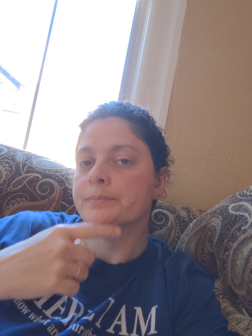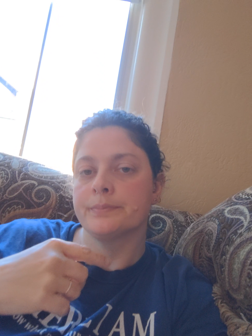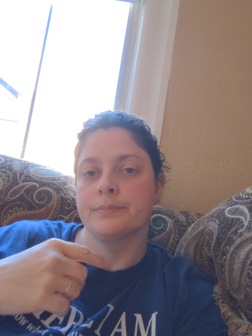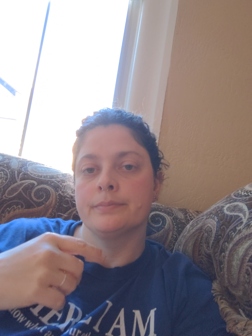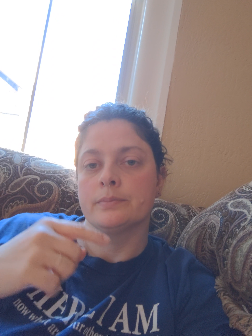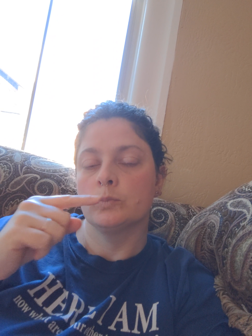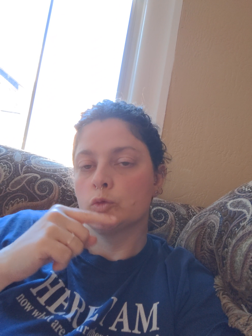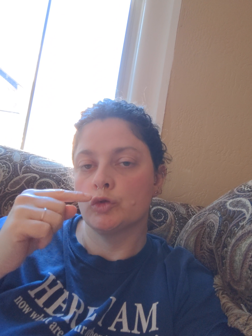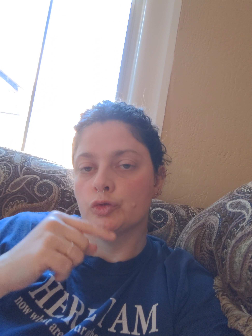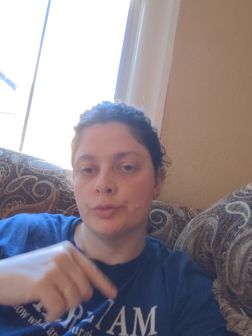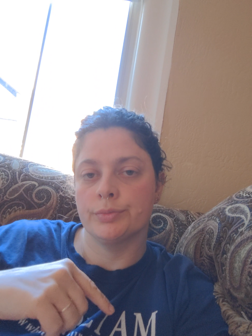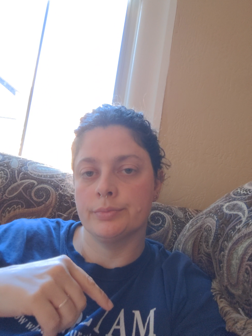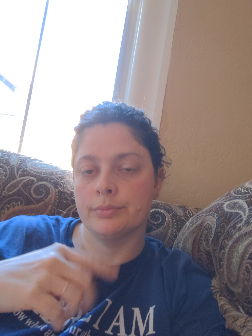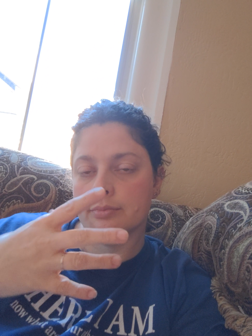toothbrush